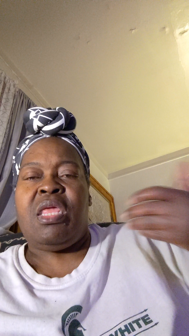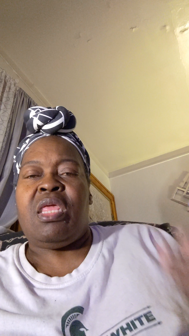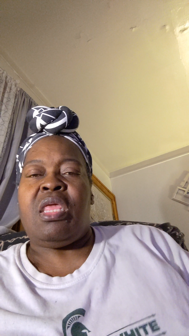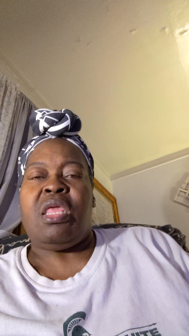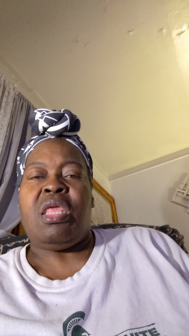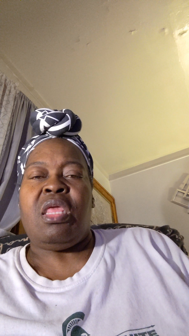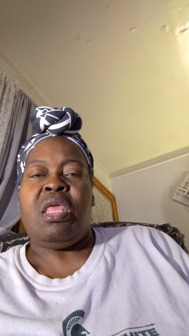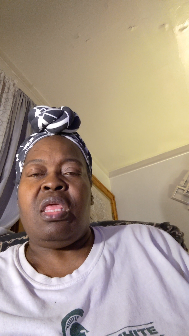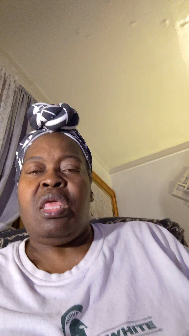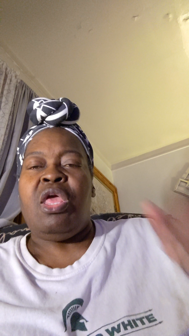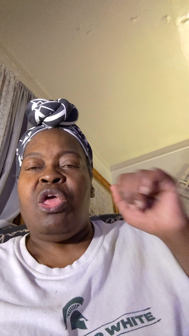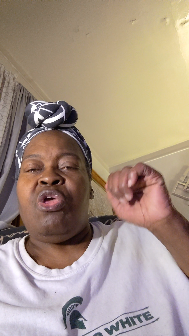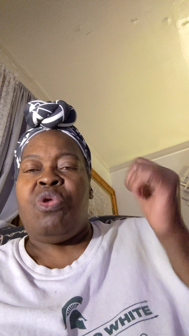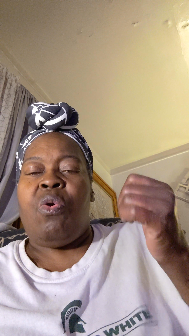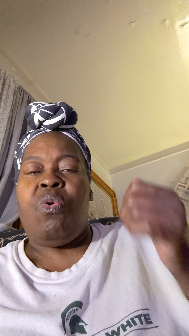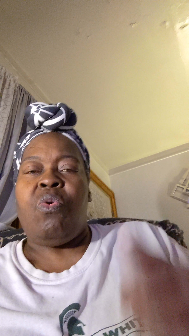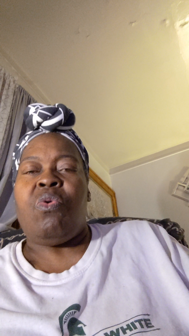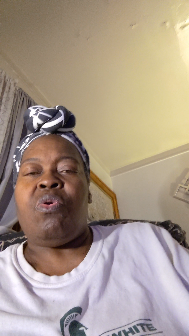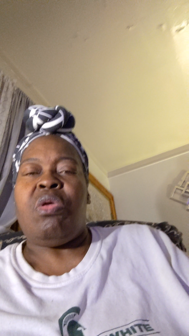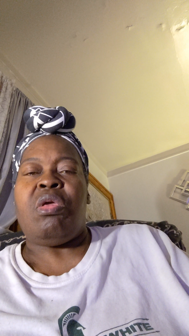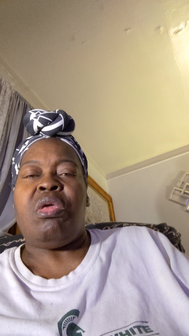cold